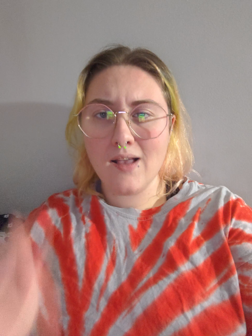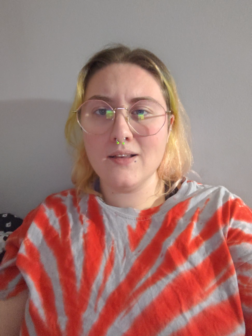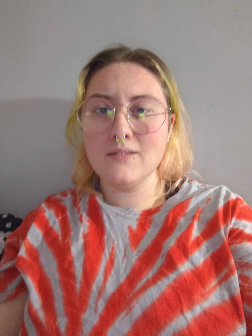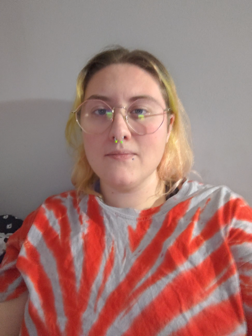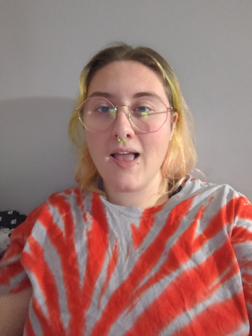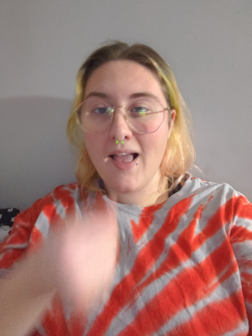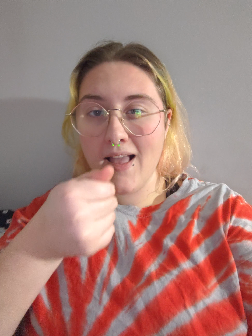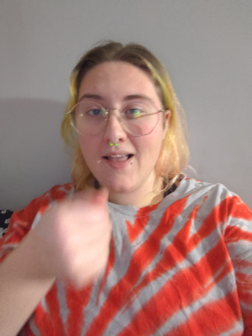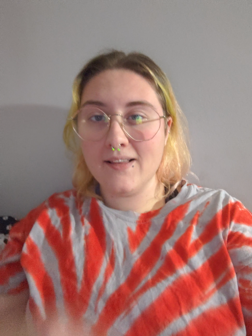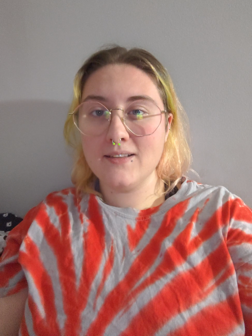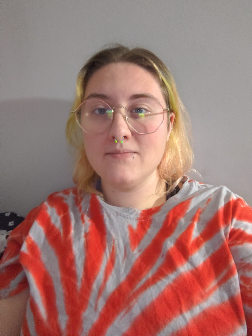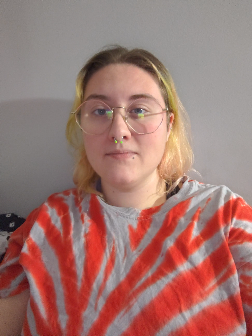hide